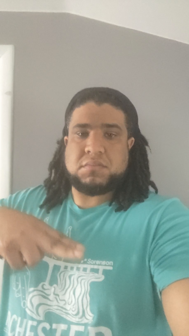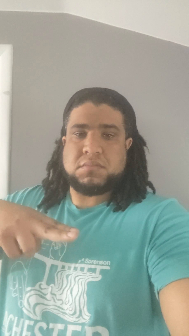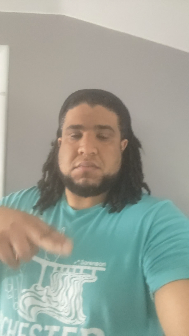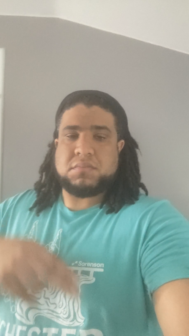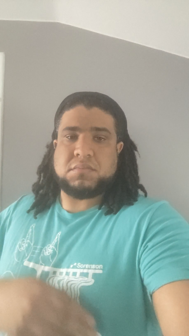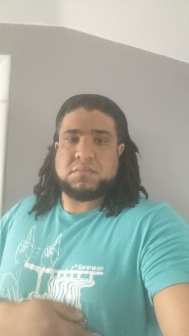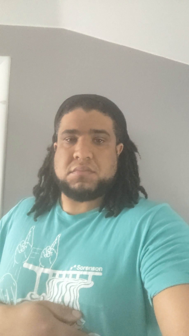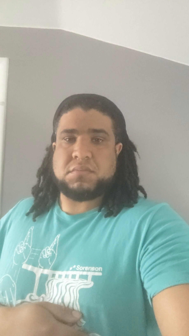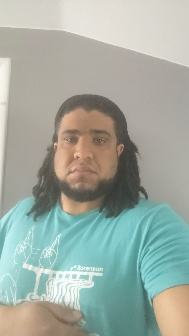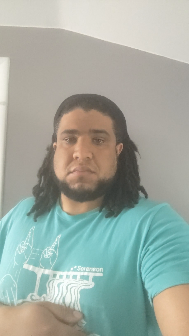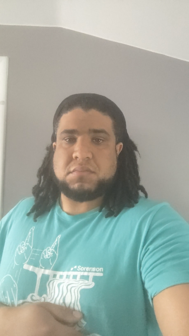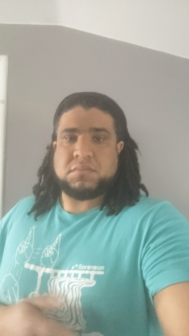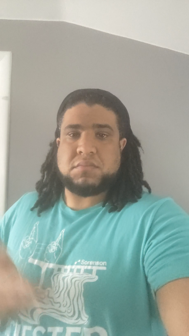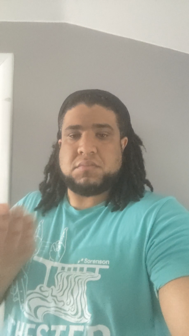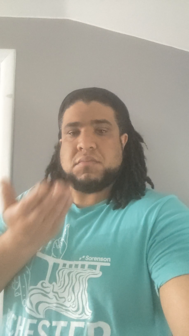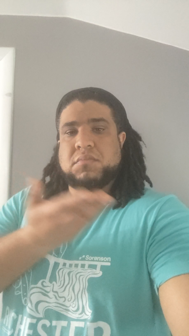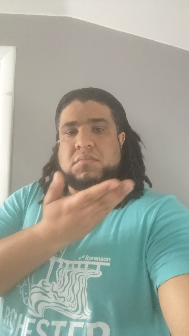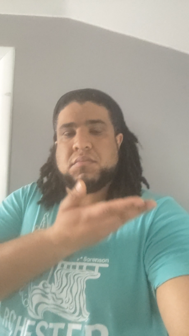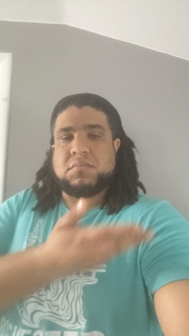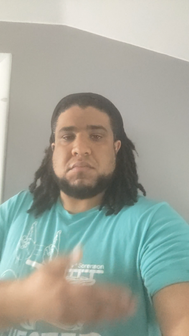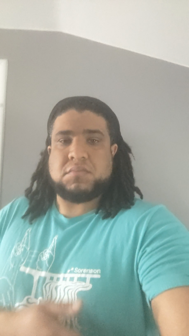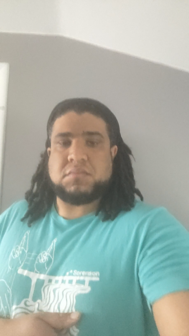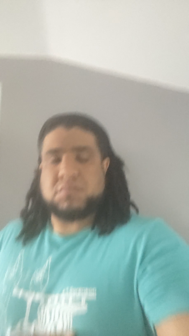carry